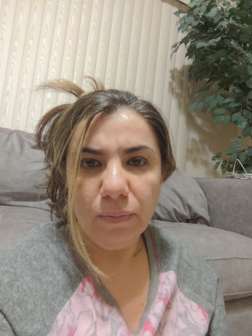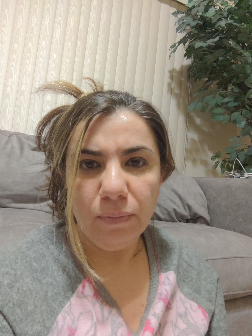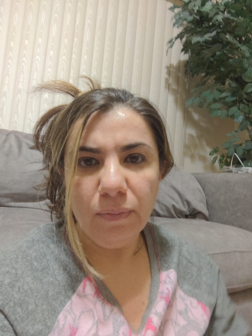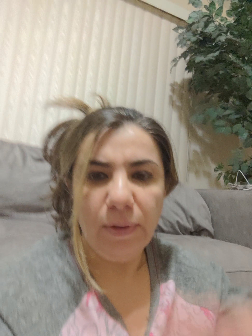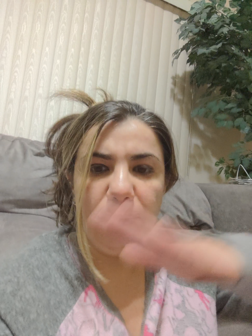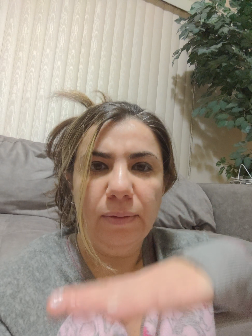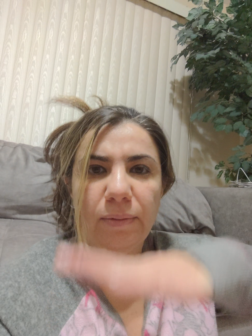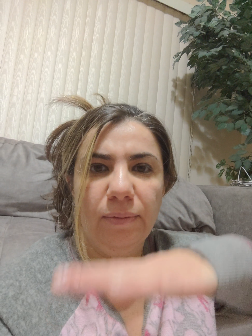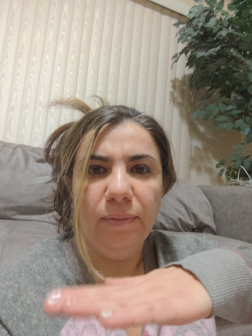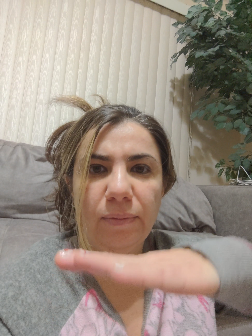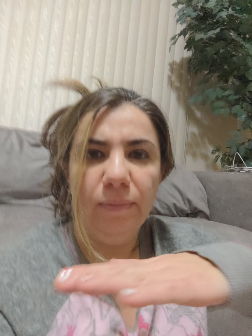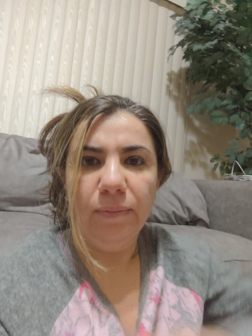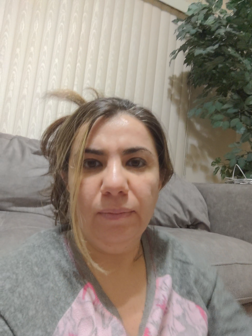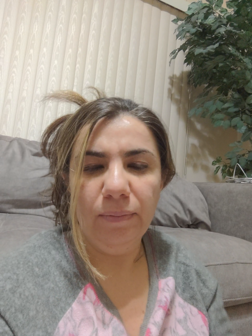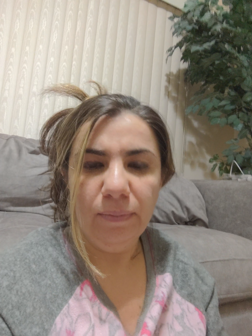table